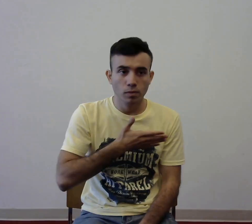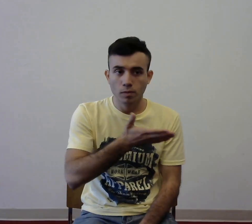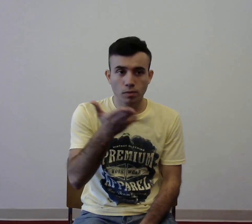siz